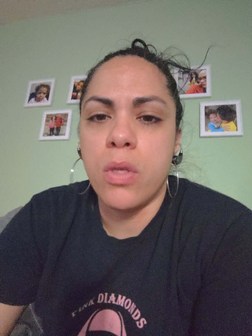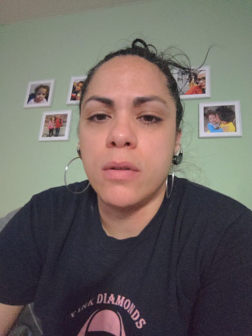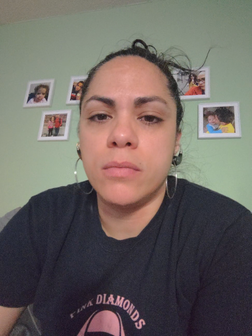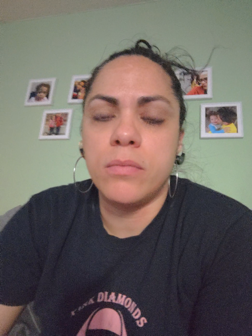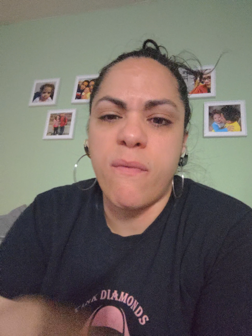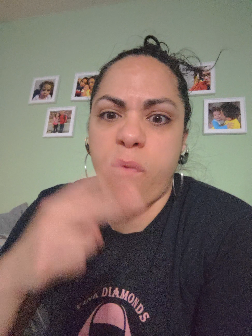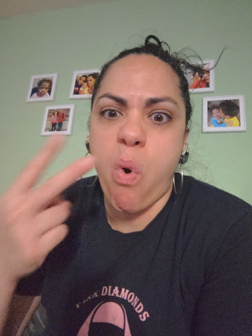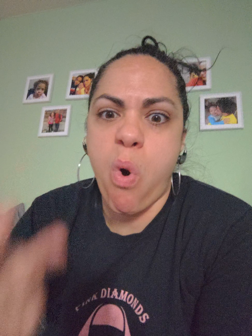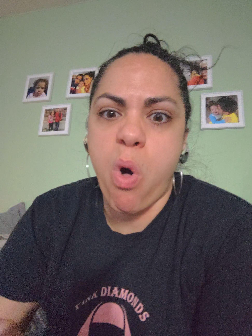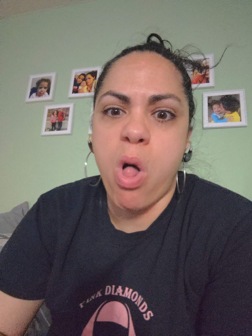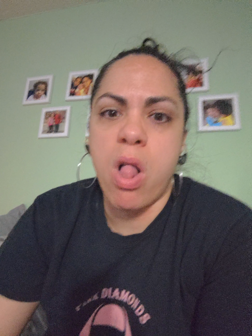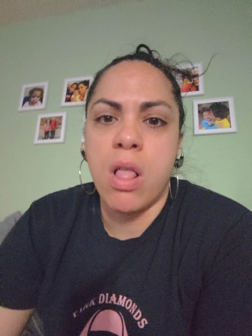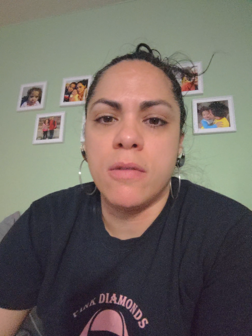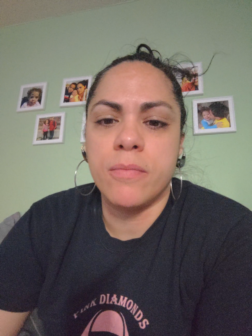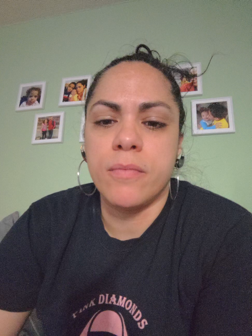fall